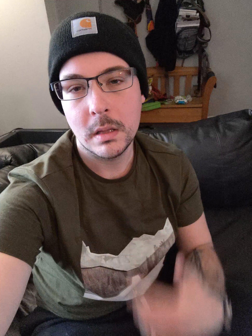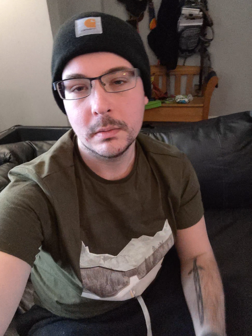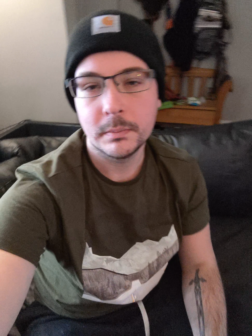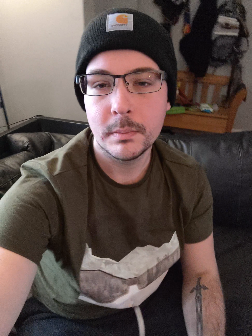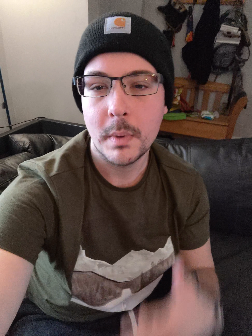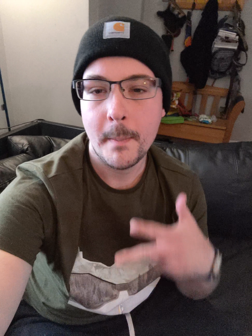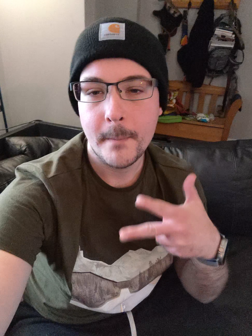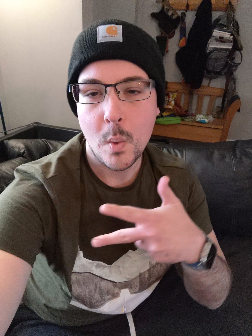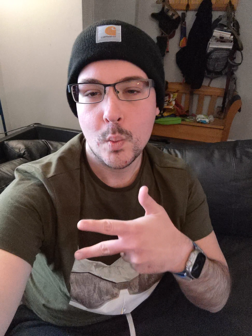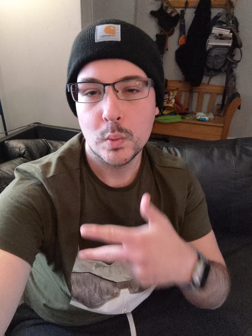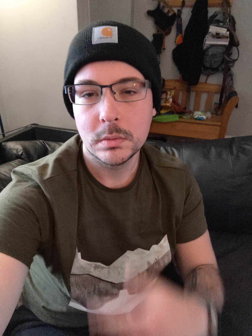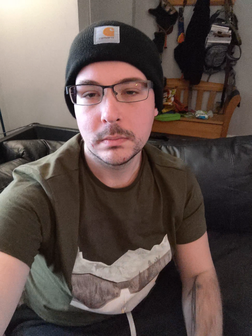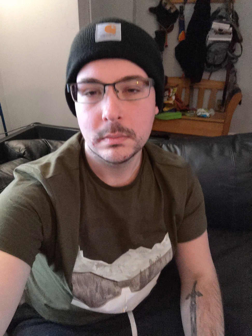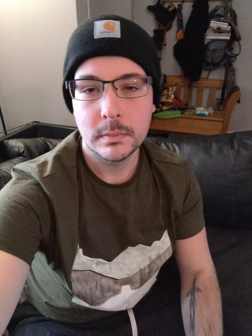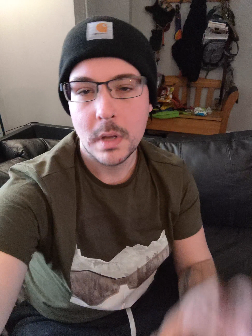boat